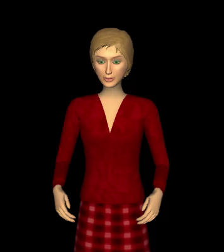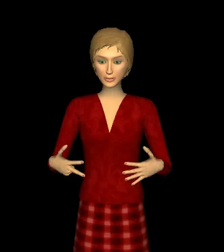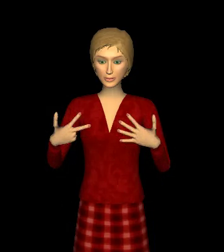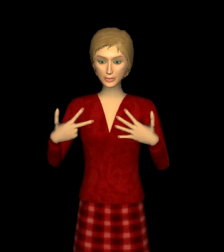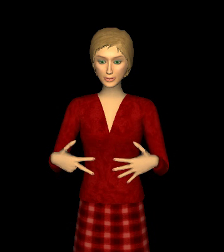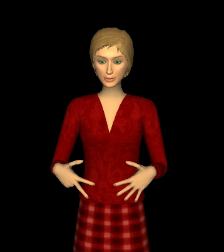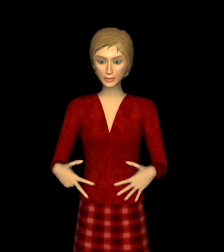18